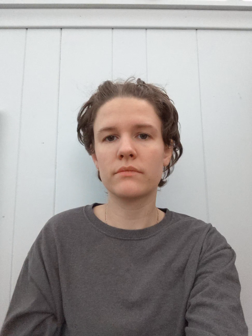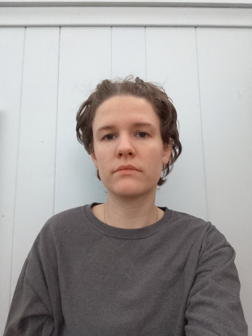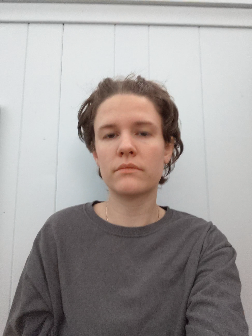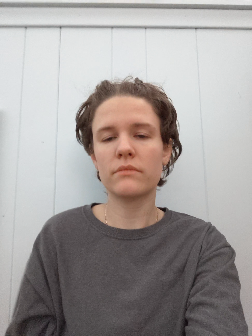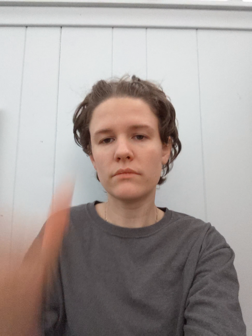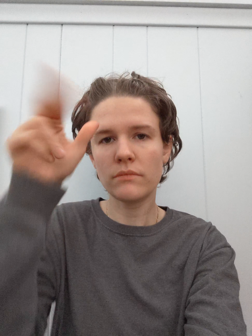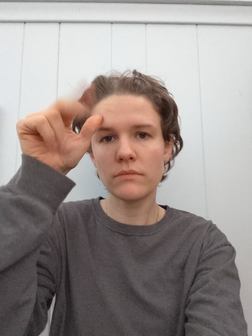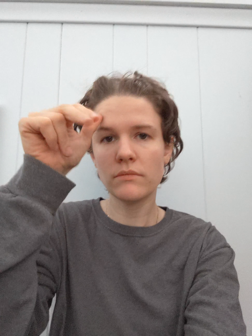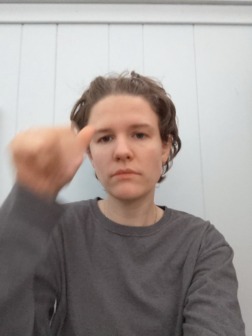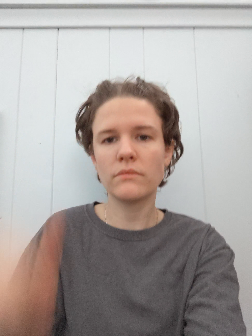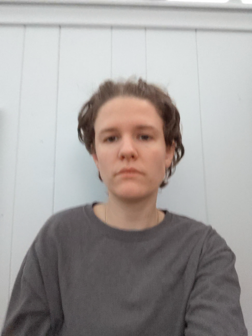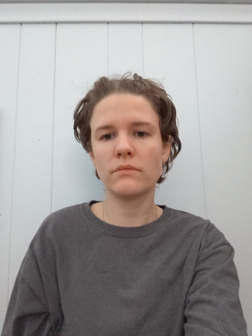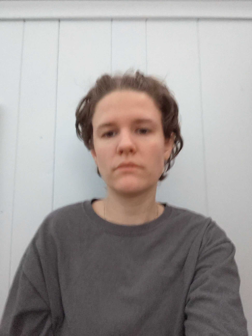horse